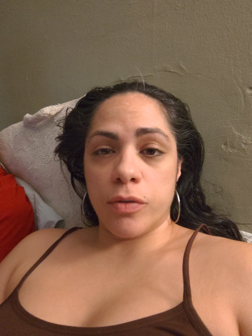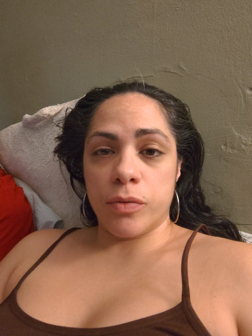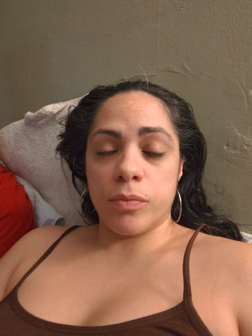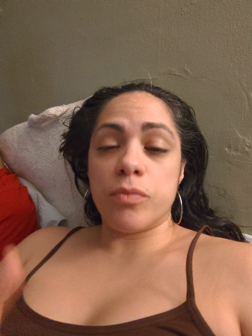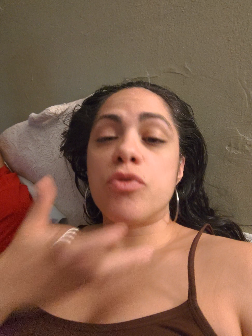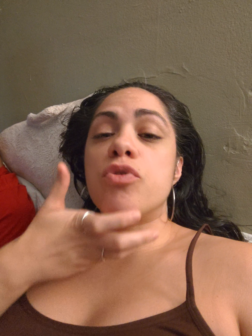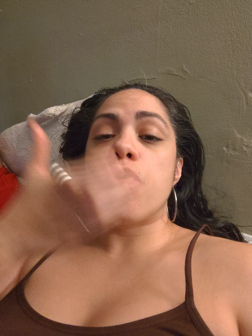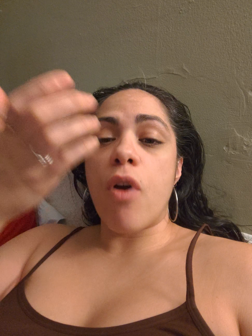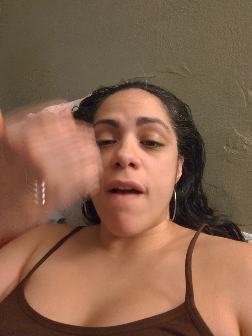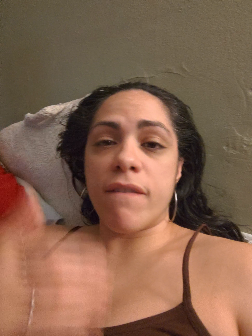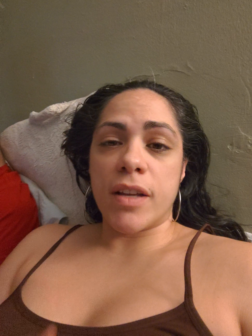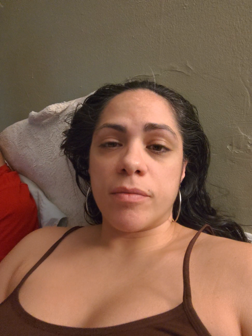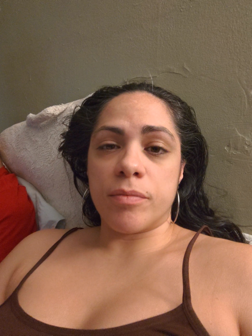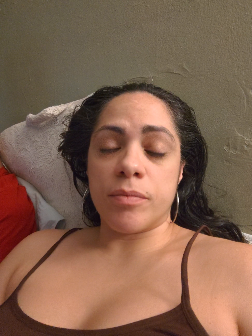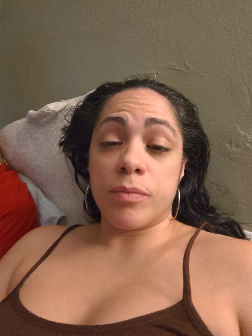giraffe